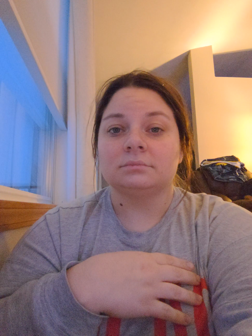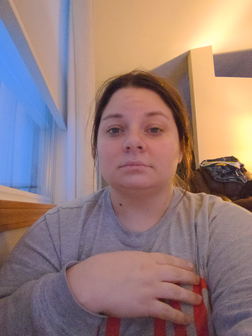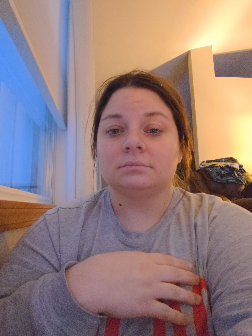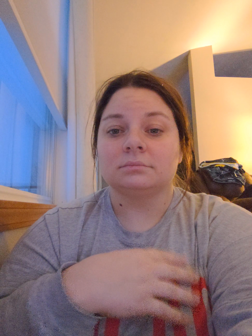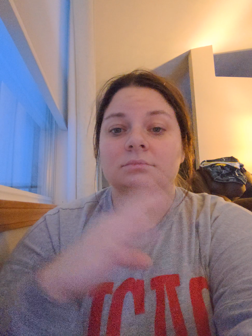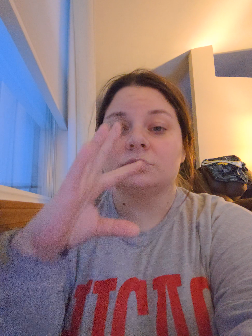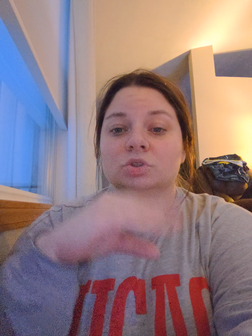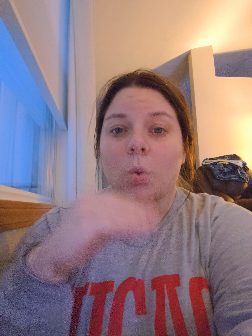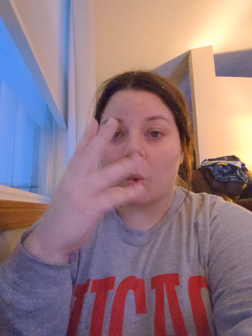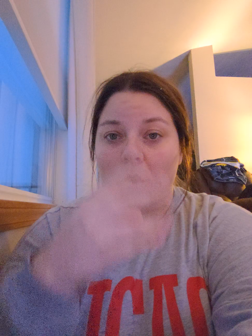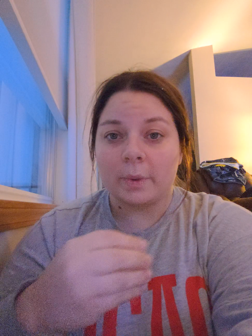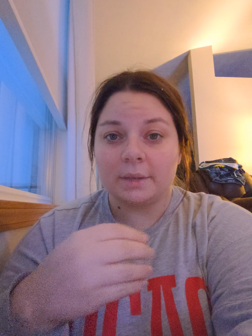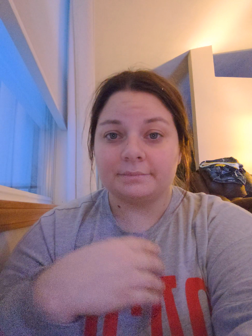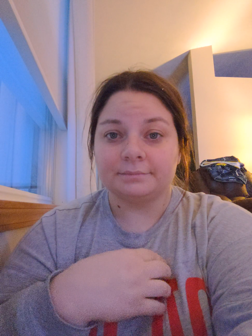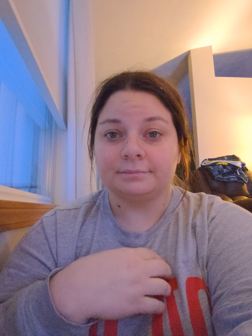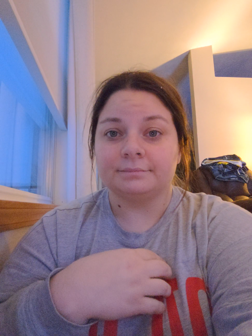story